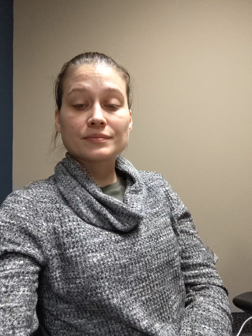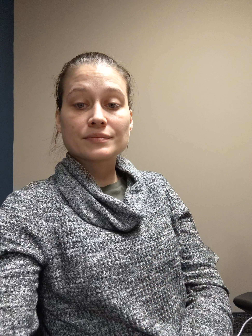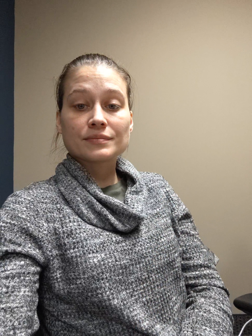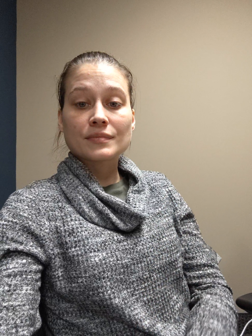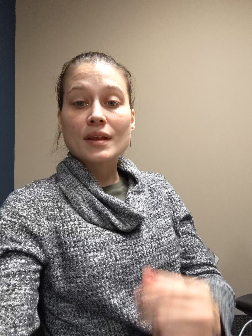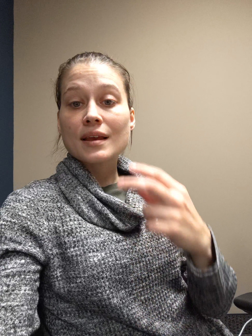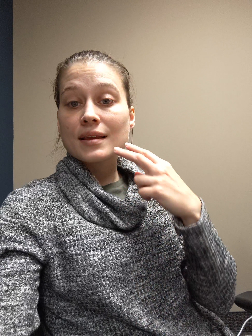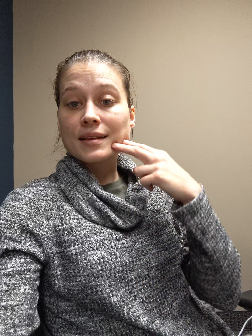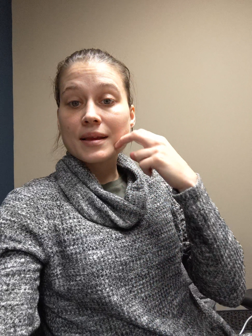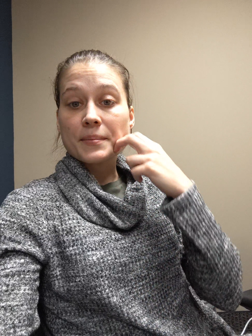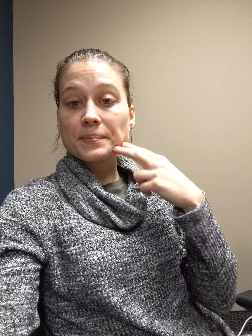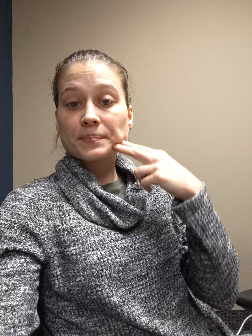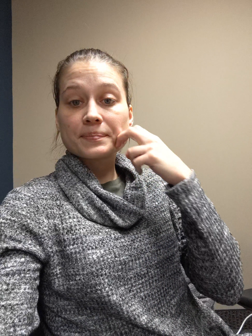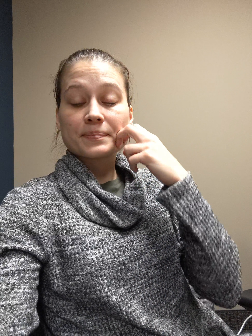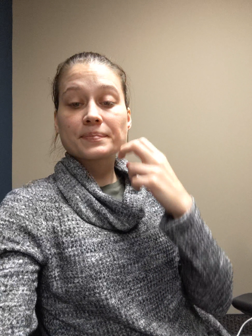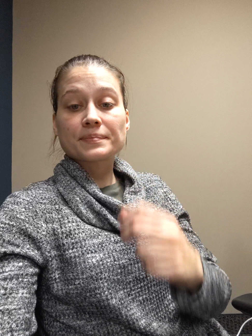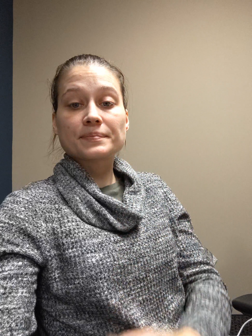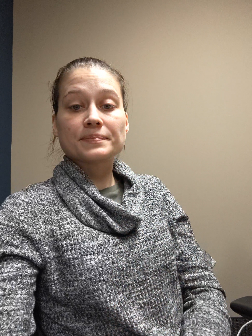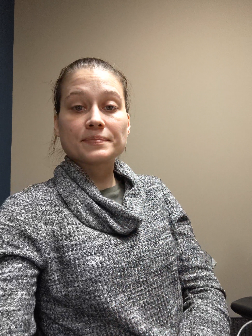gum